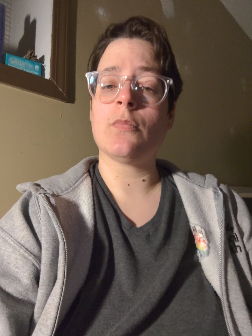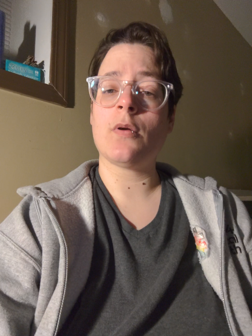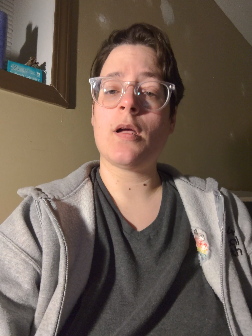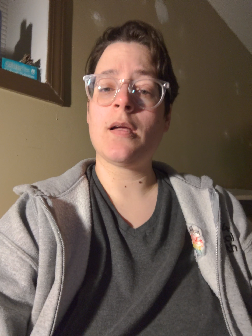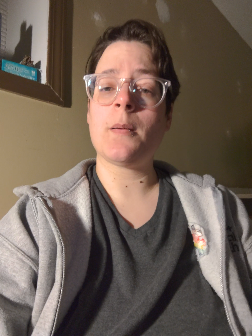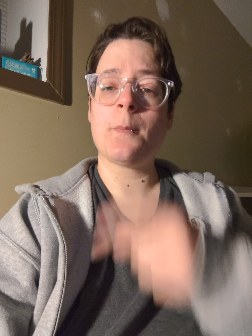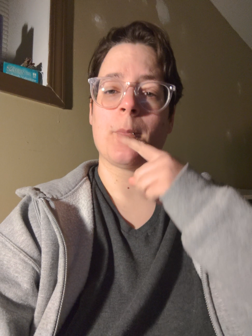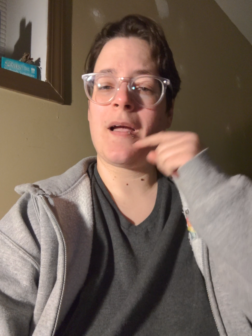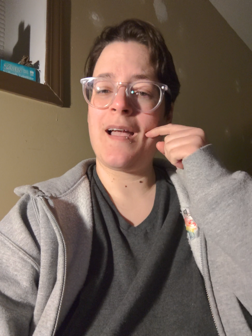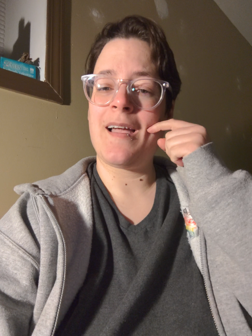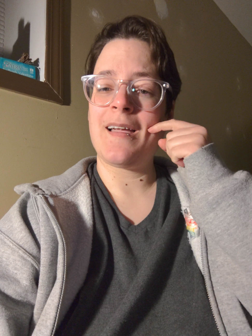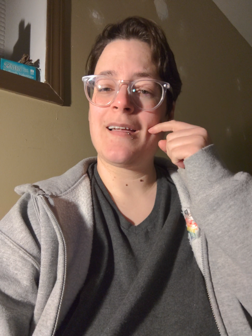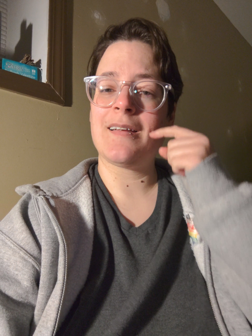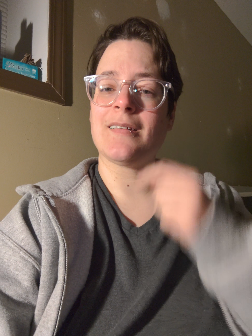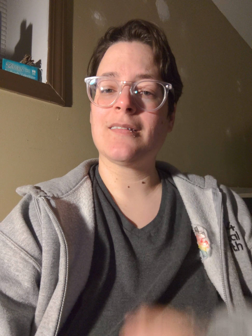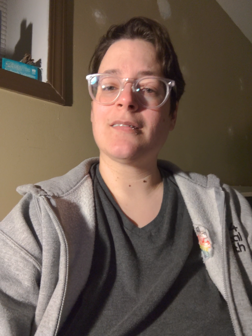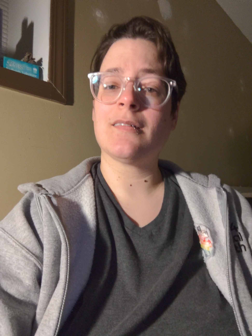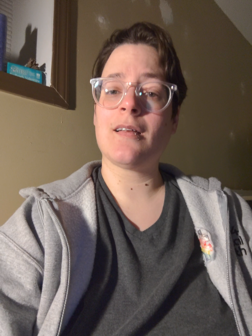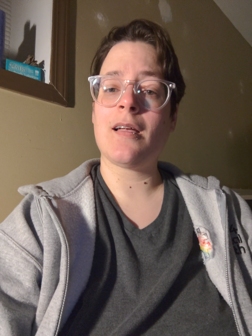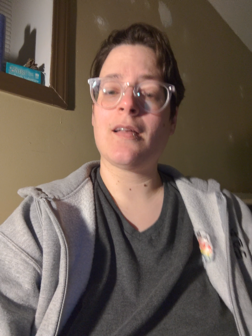smile